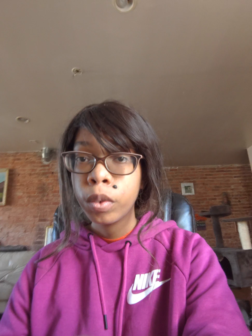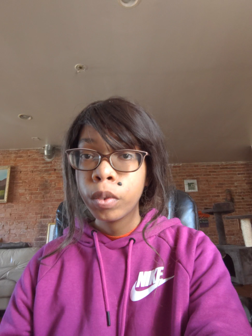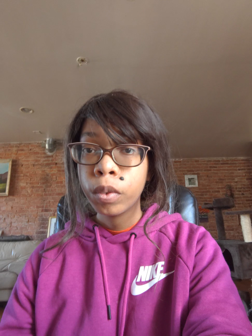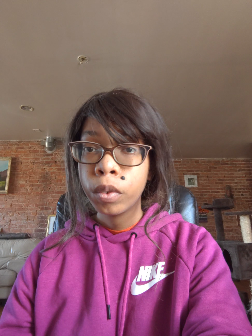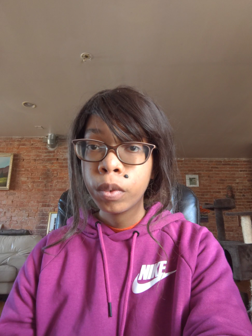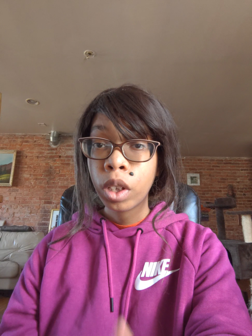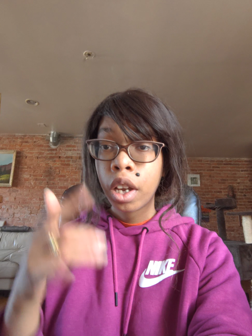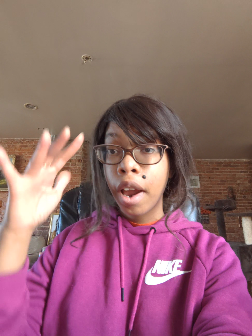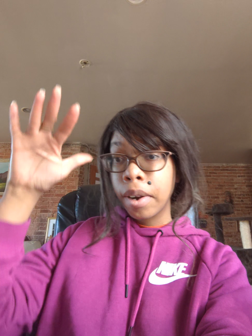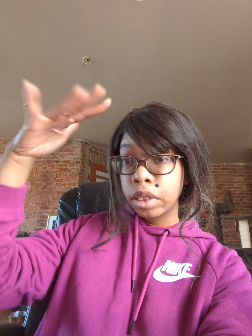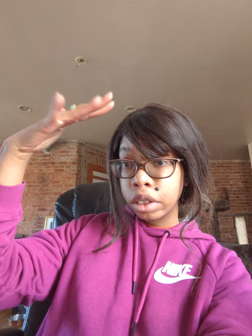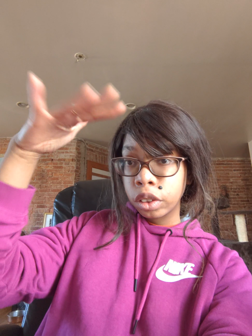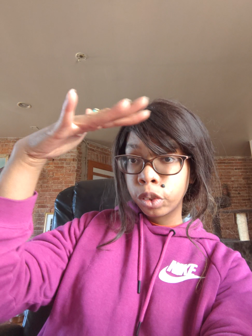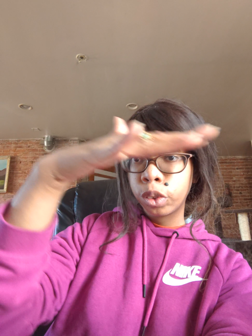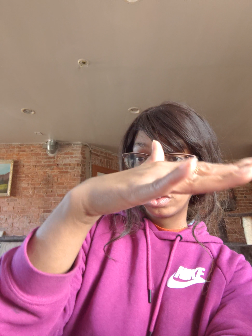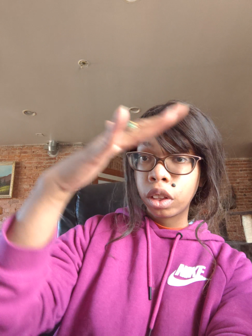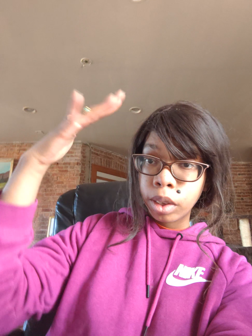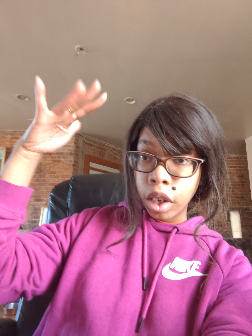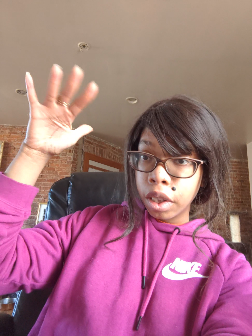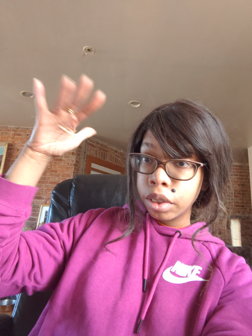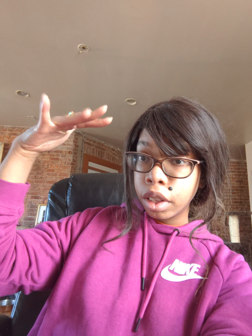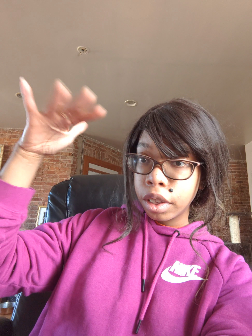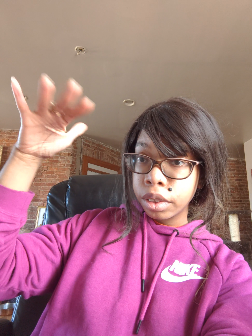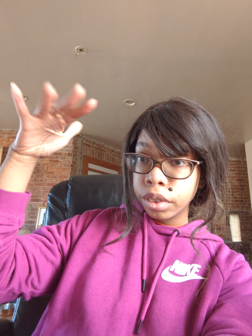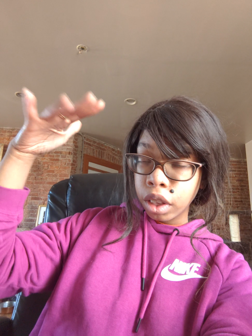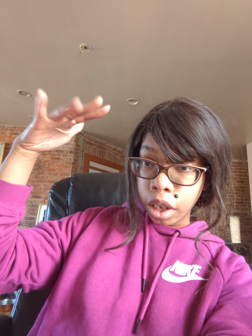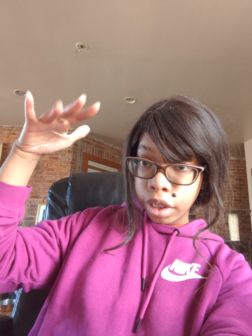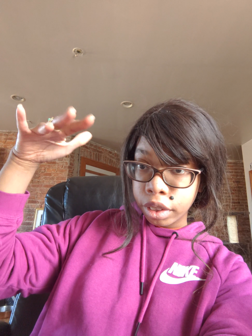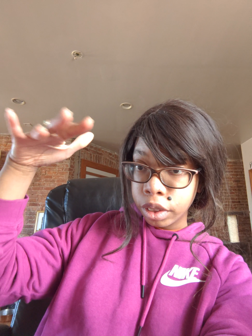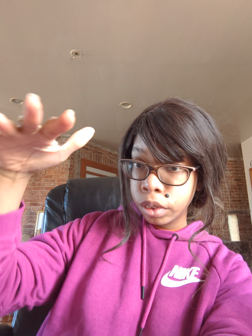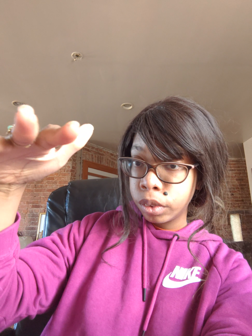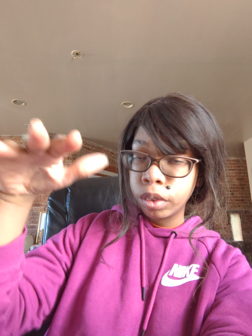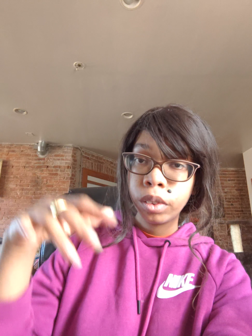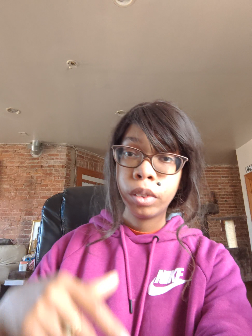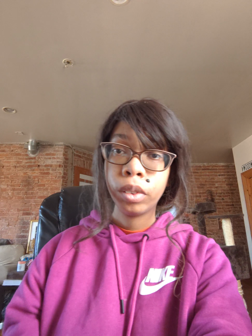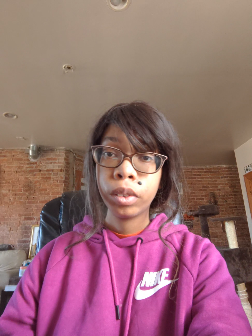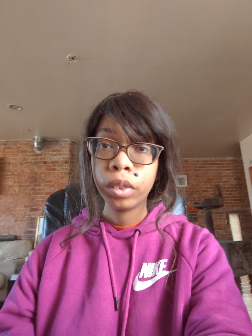helicopter